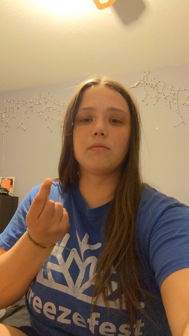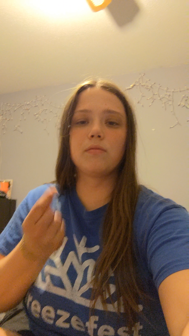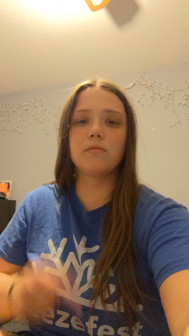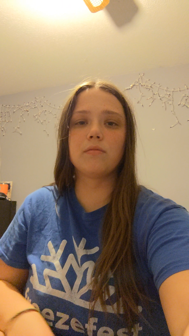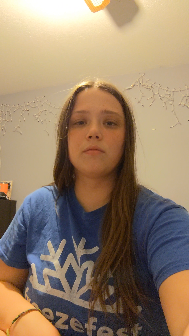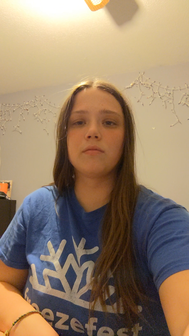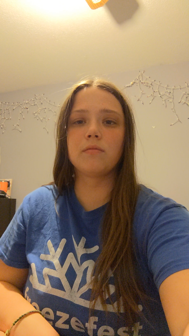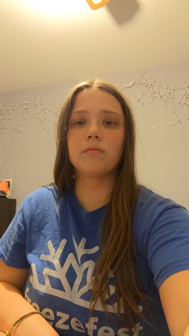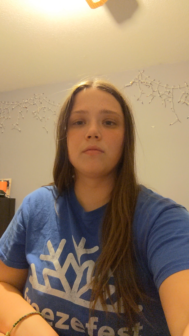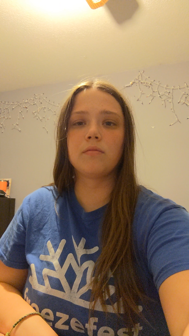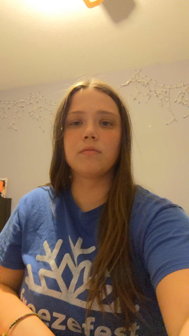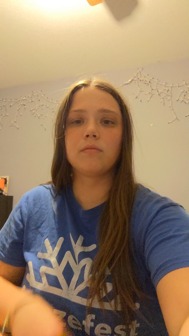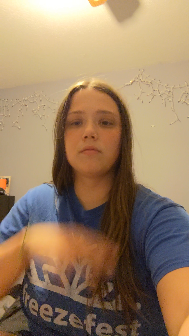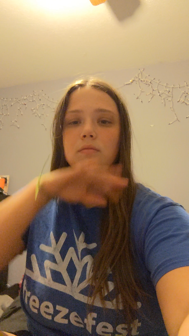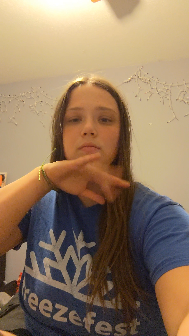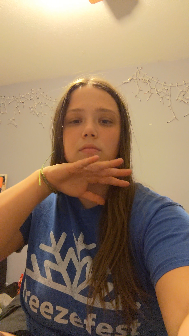naughty